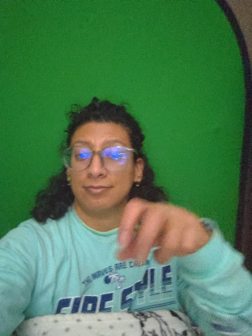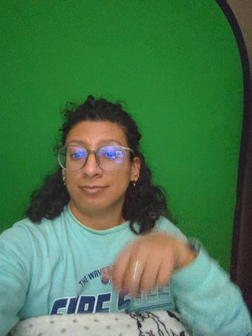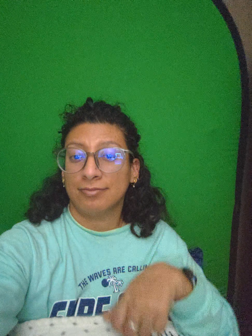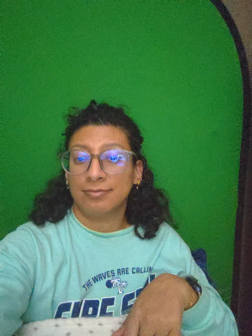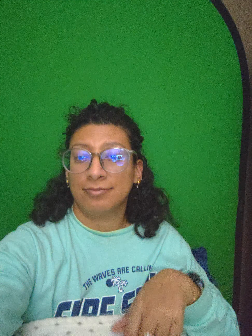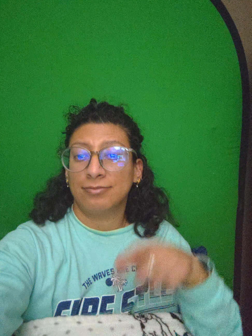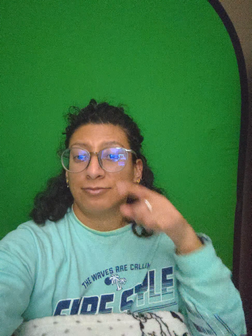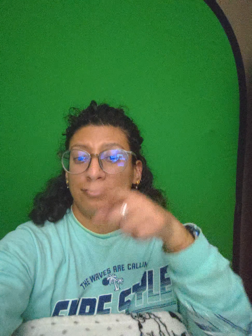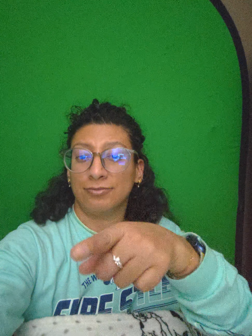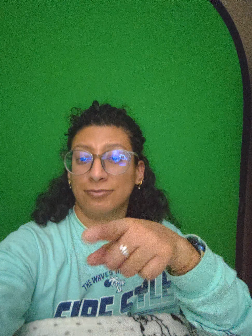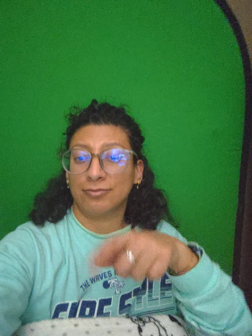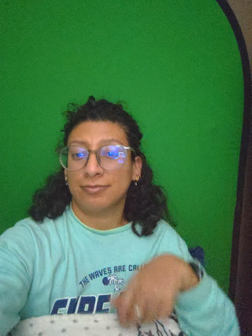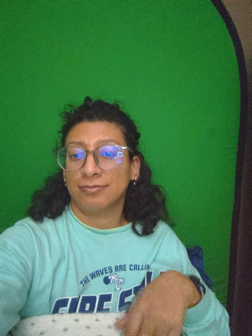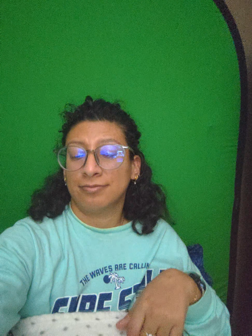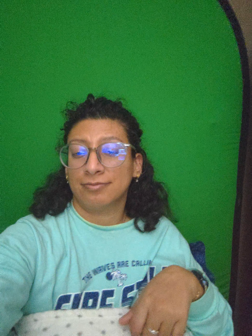he/she/it